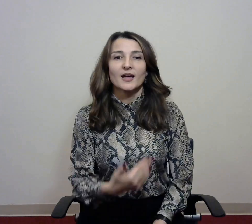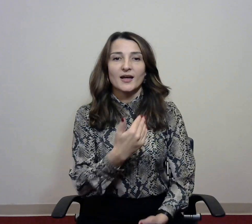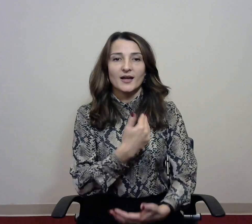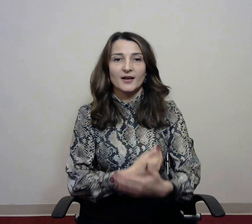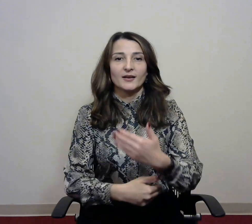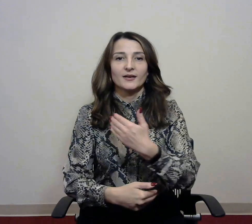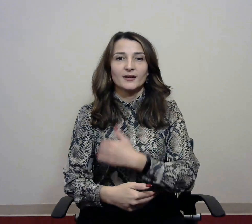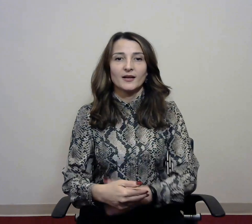əlil